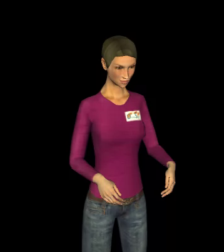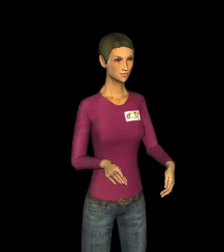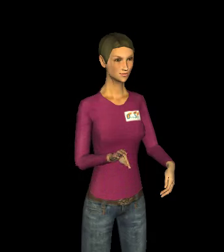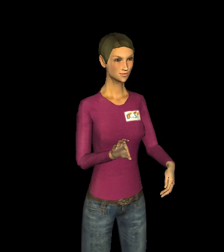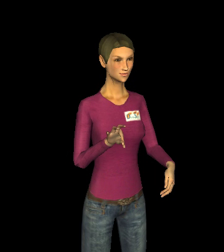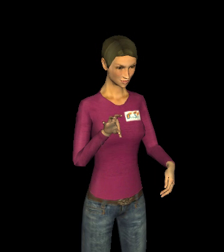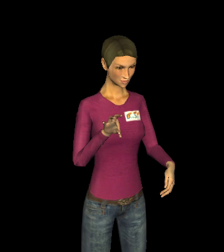أختار